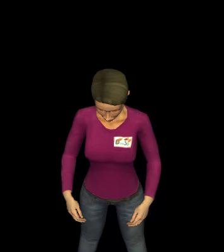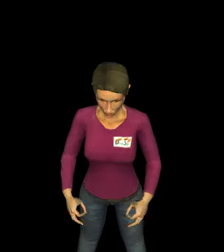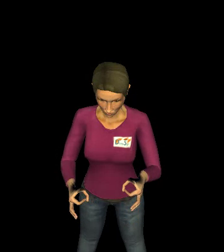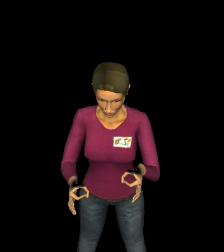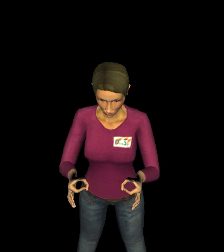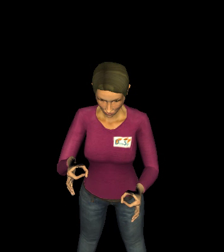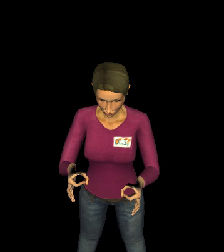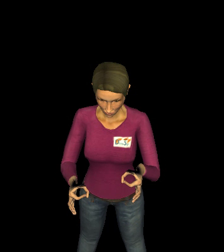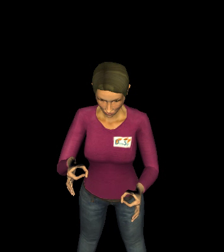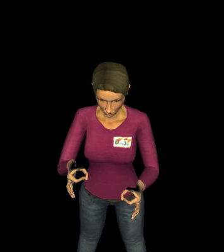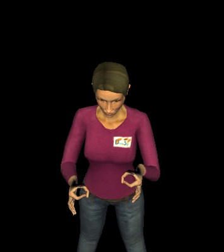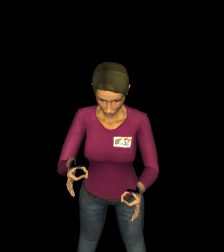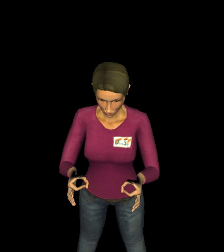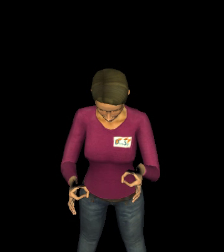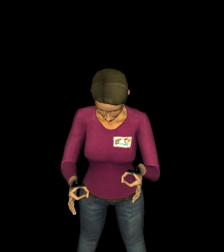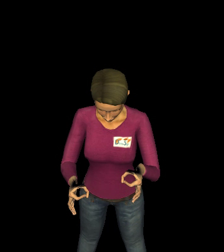قاض